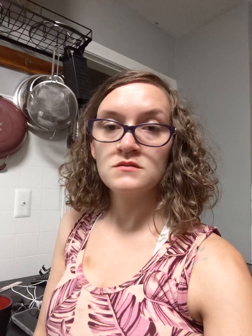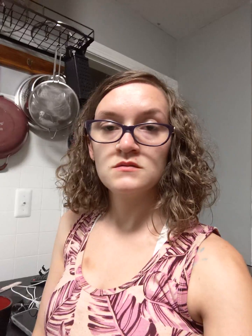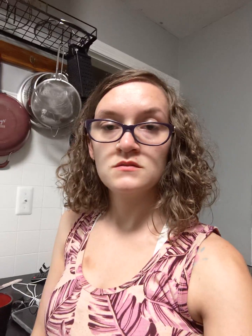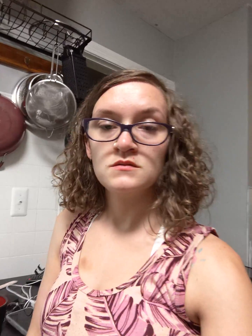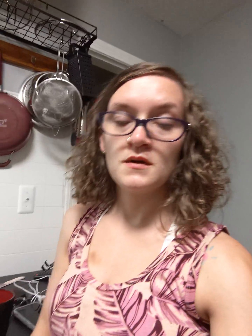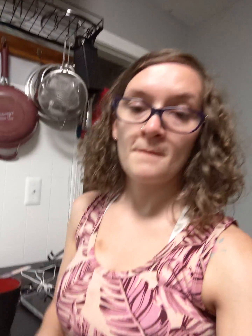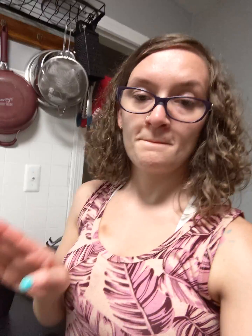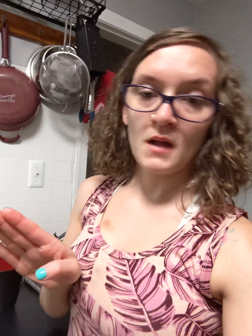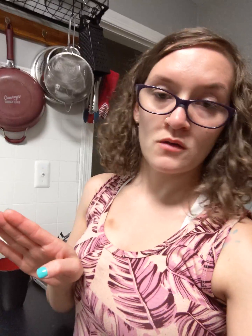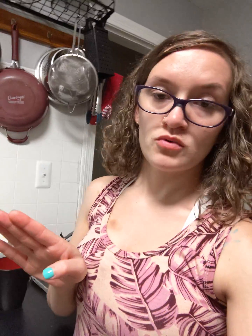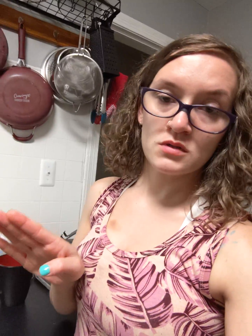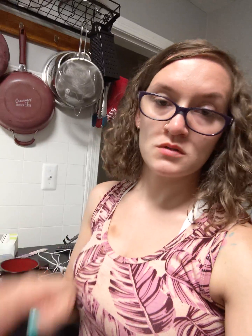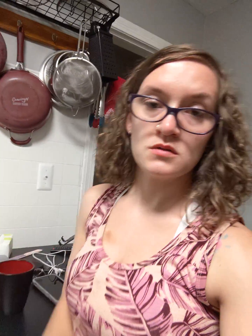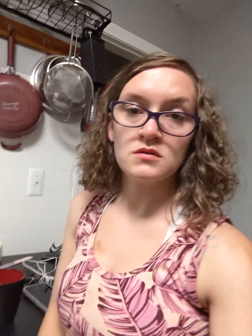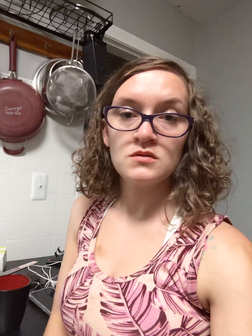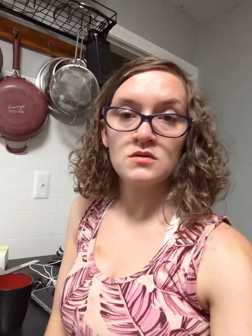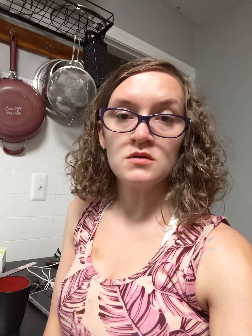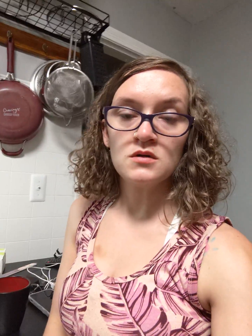penguin